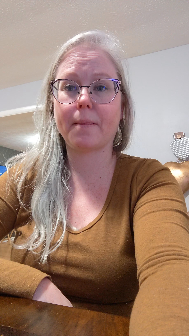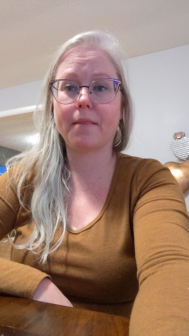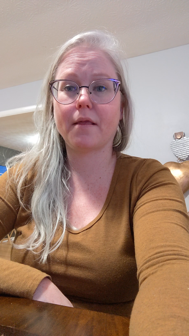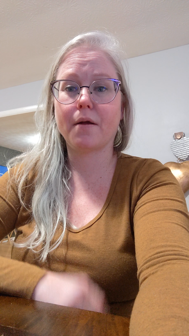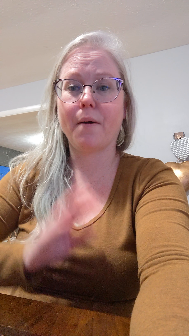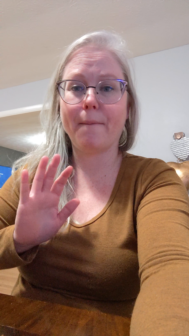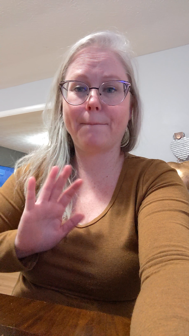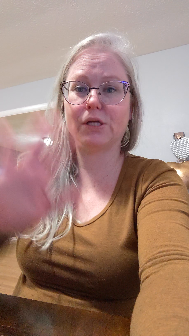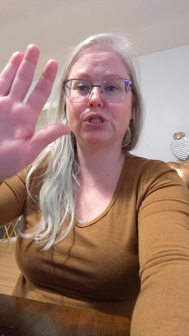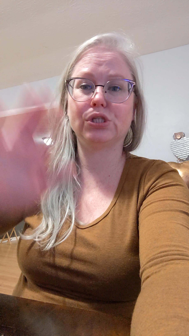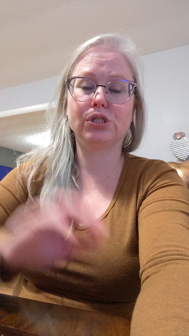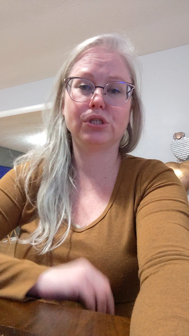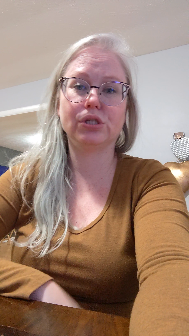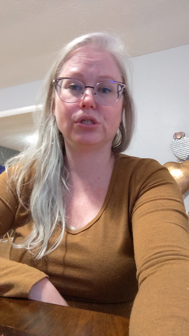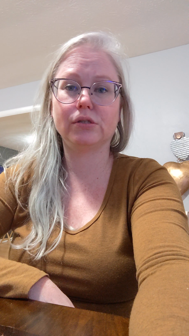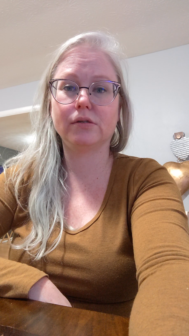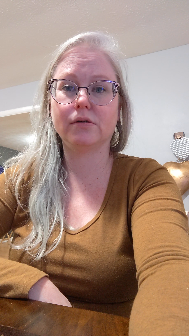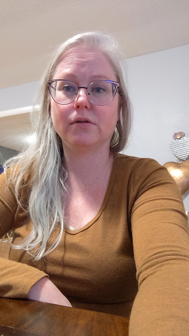push